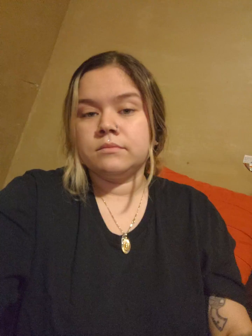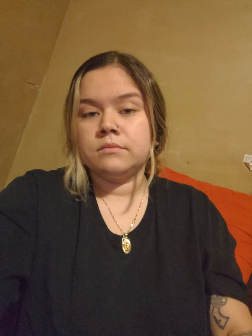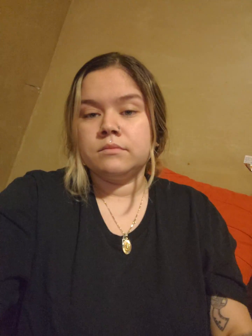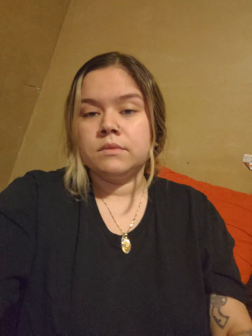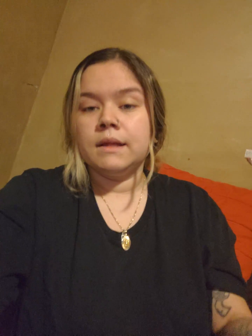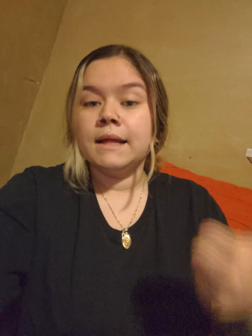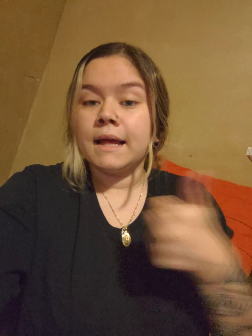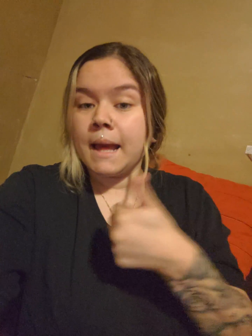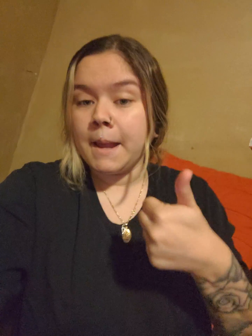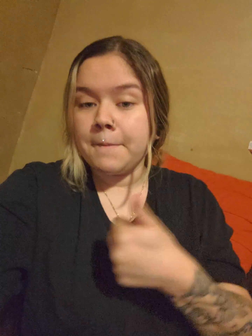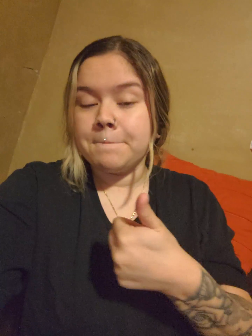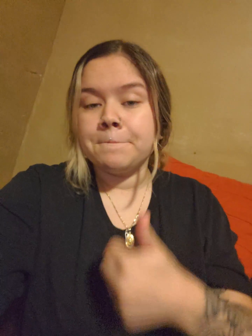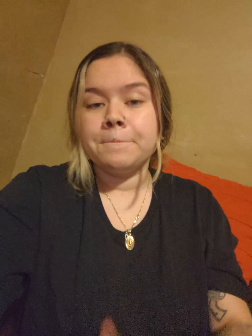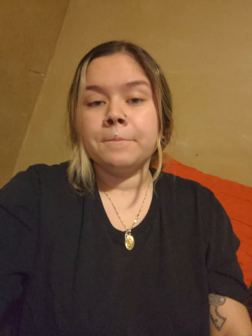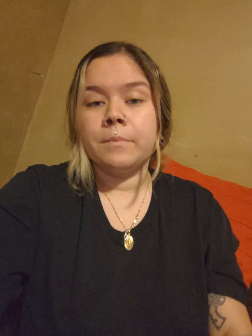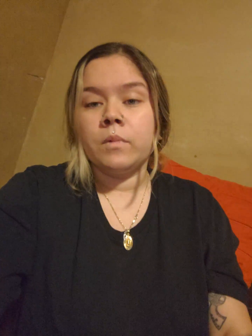game